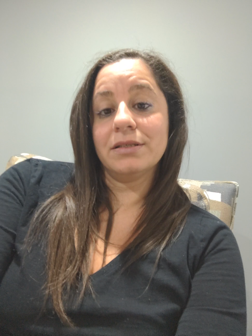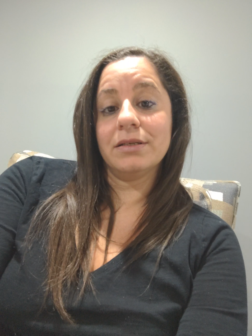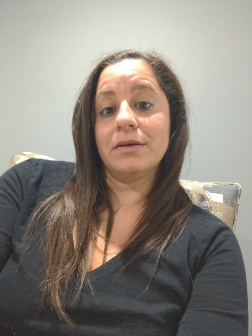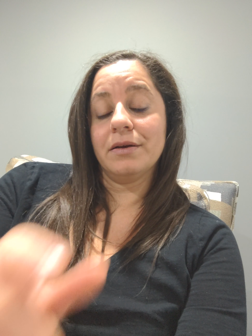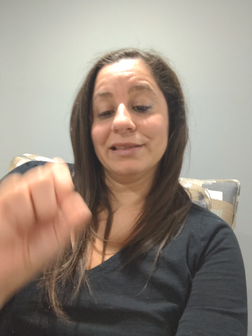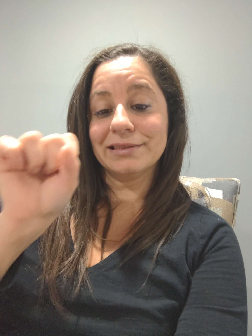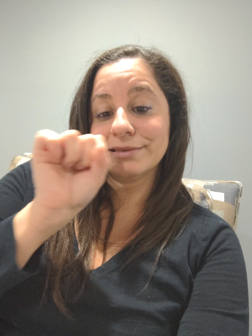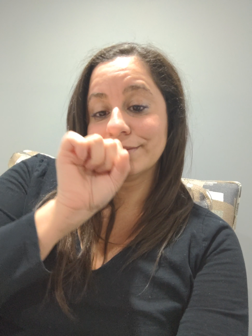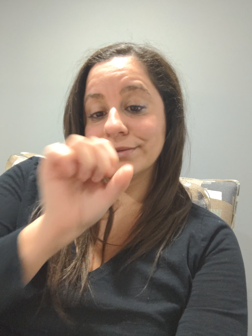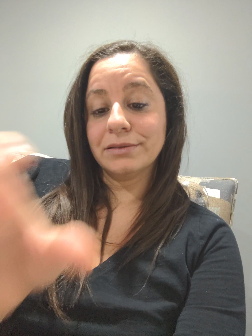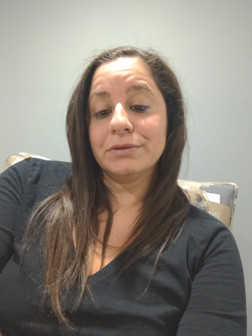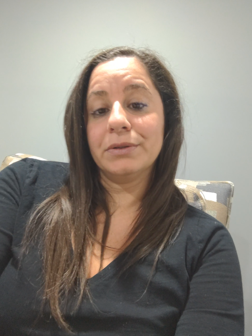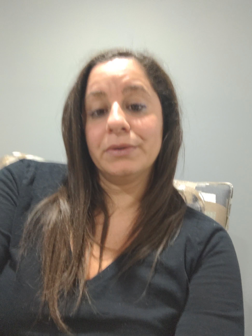carrot